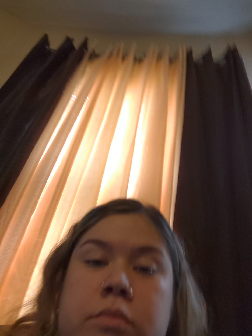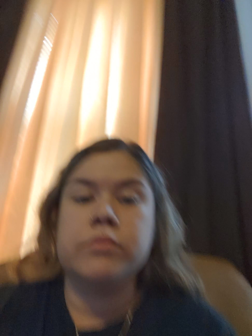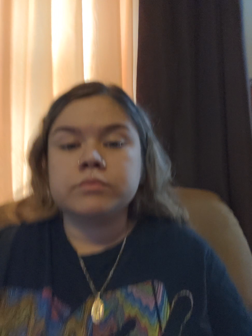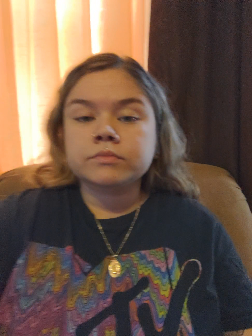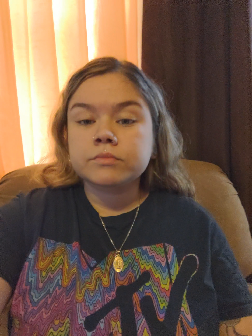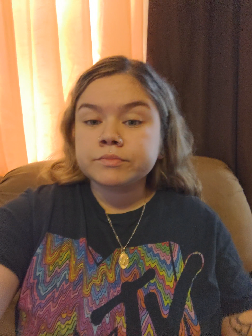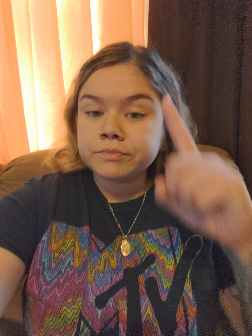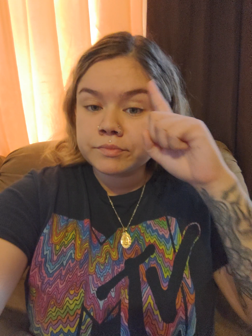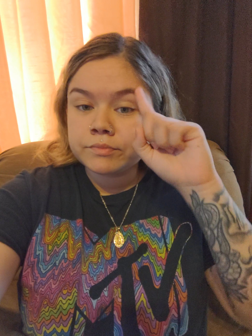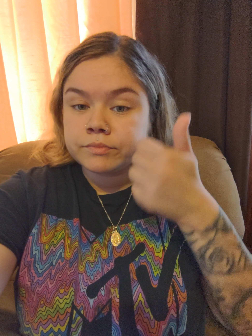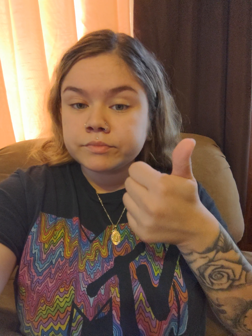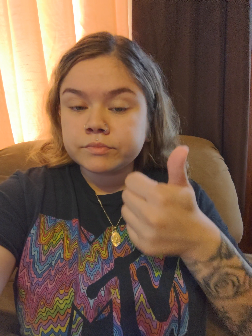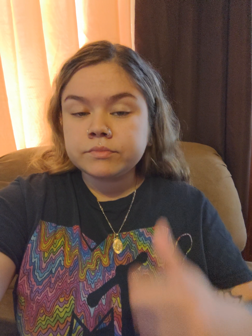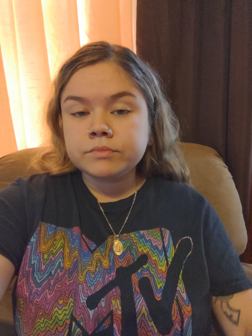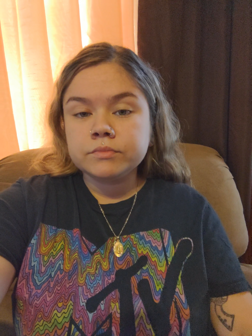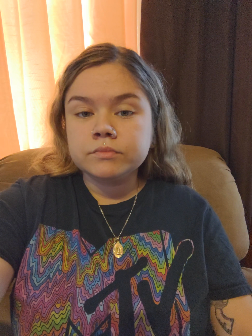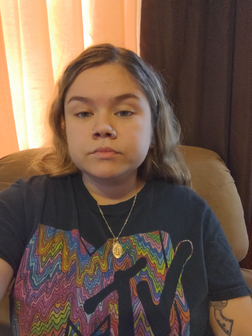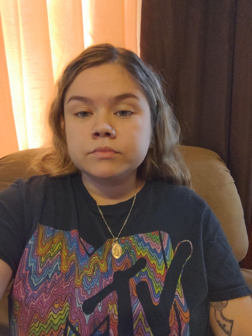dime